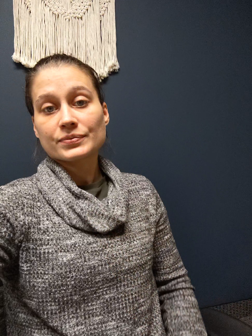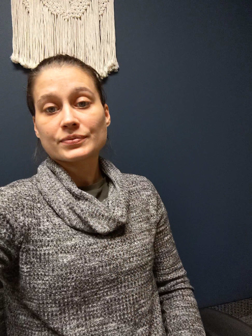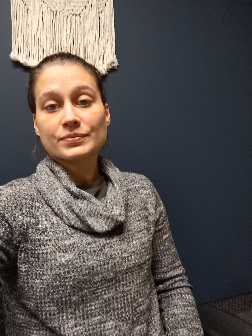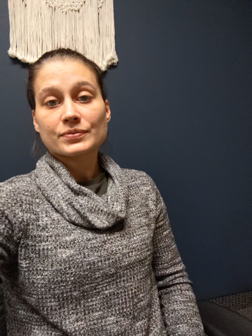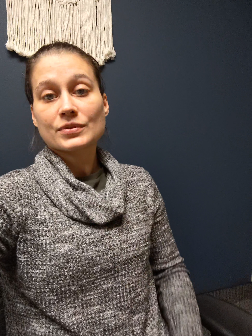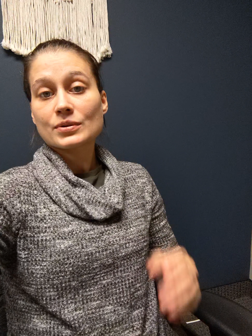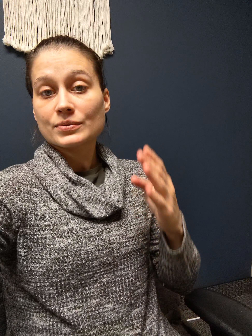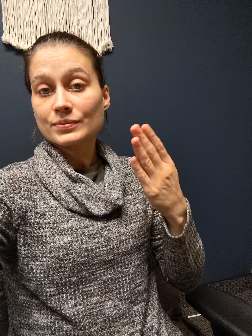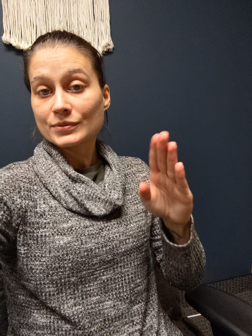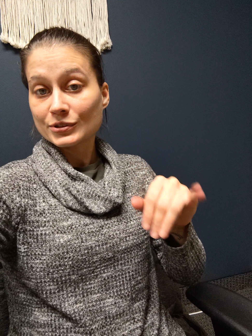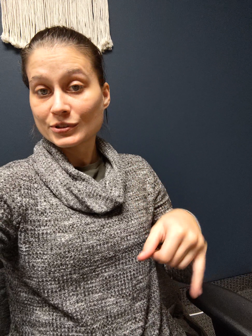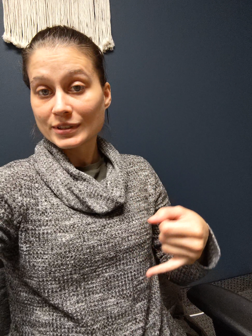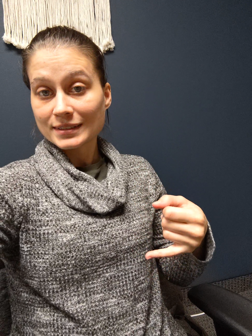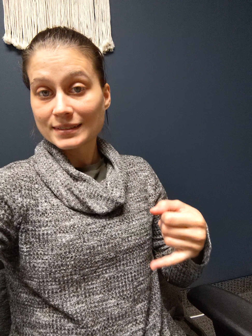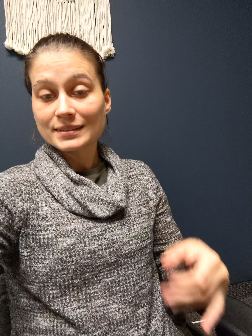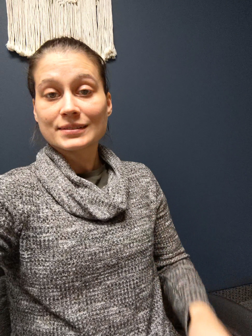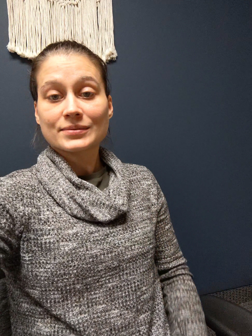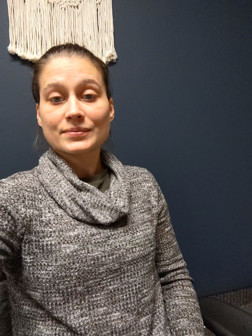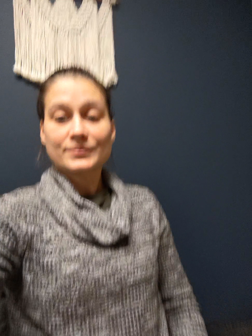jeans